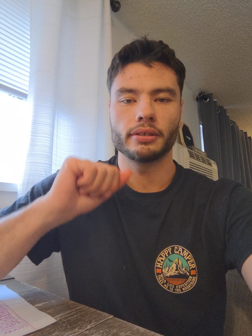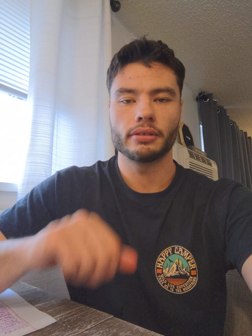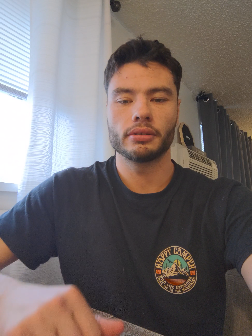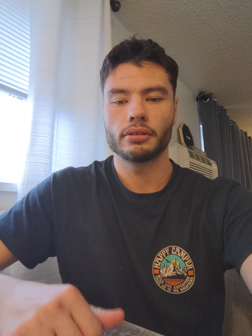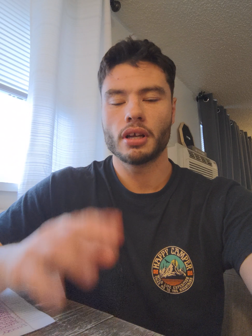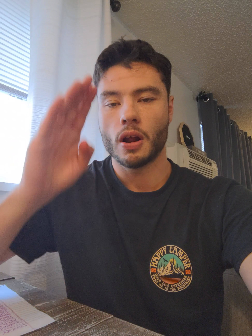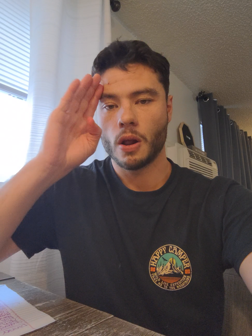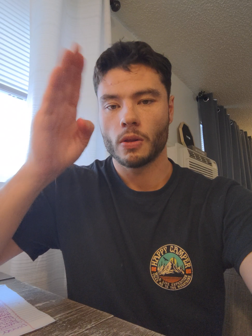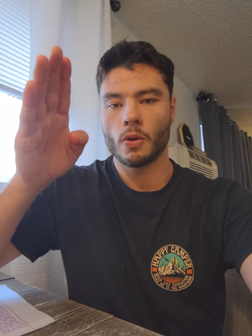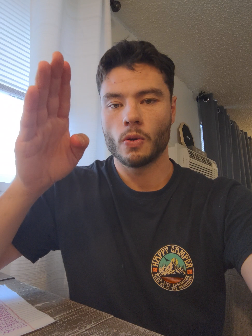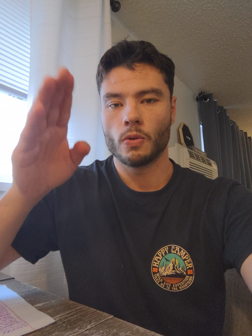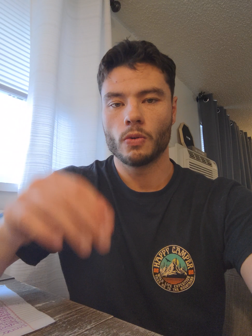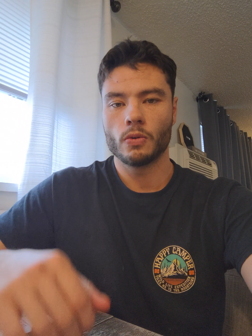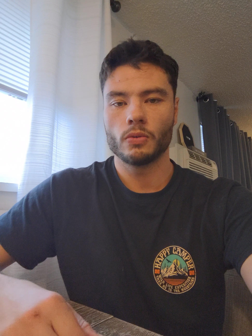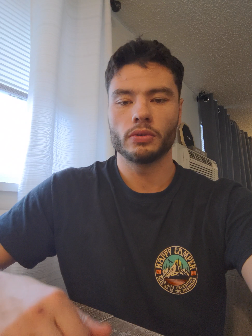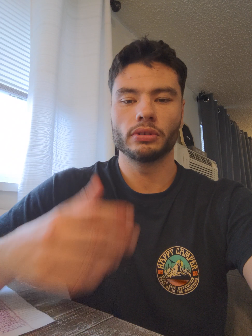hello